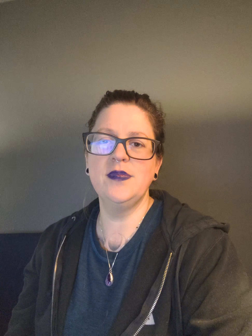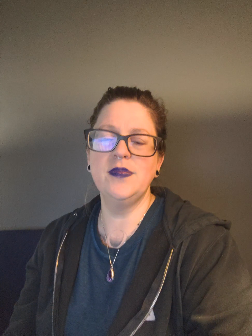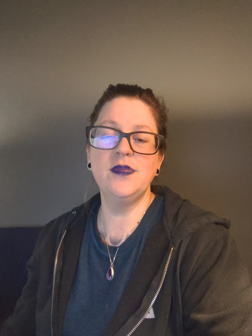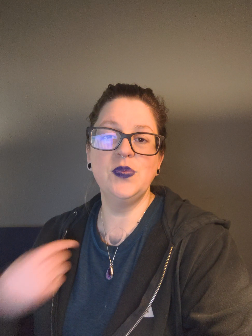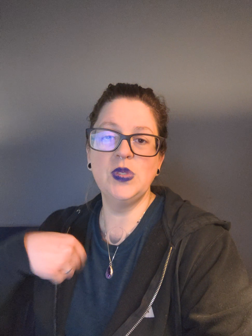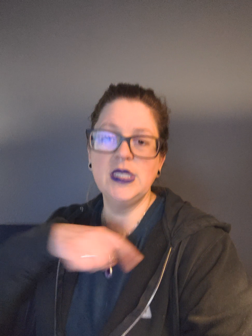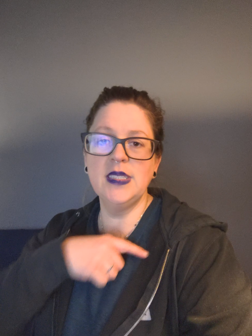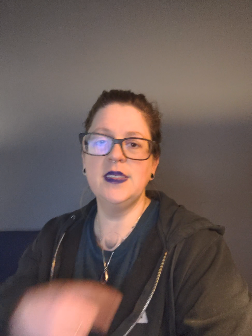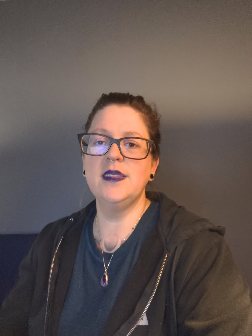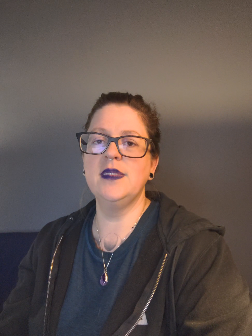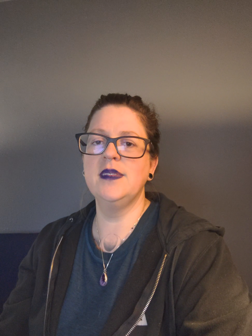we